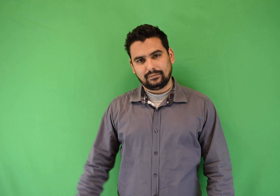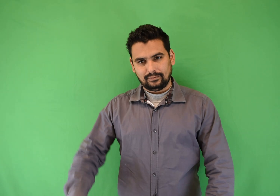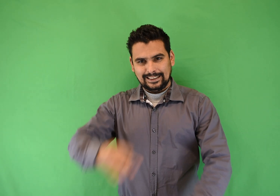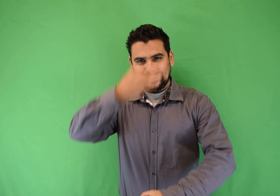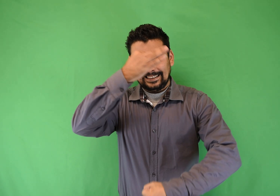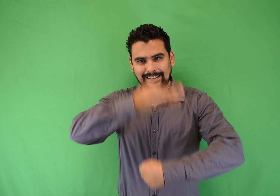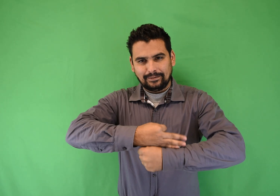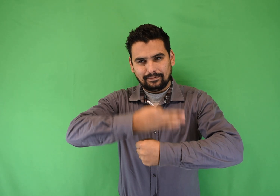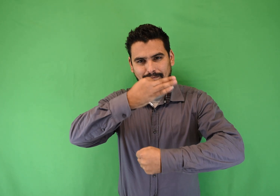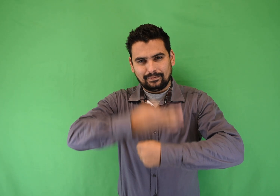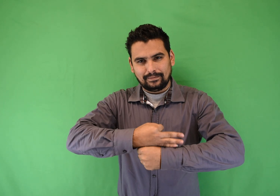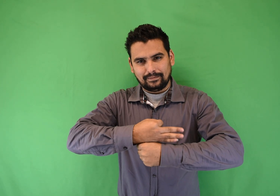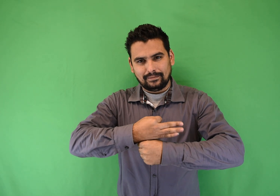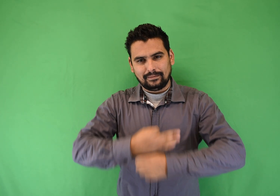ahora